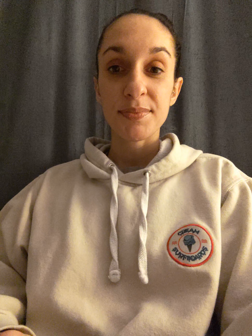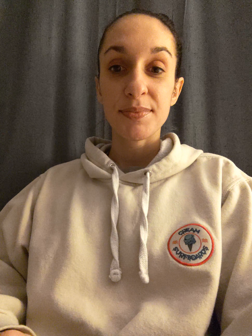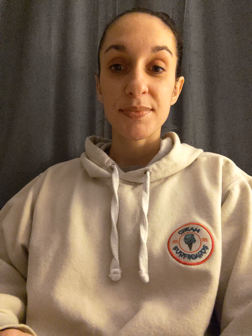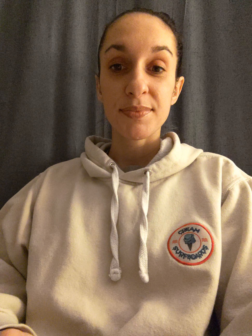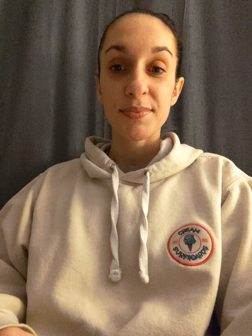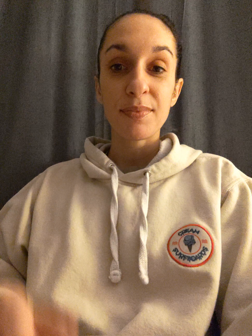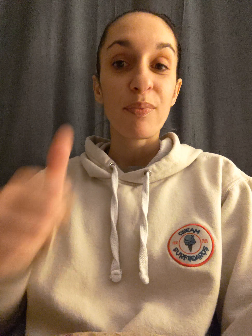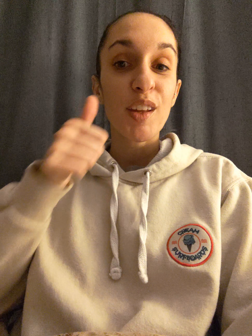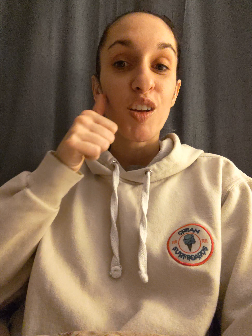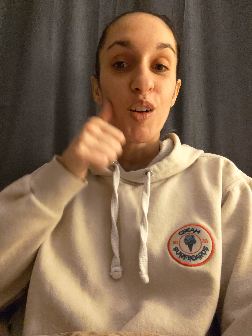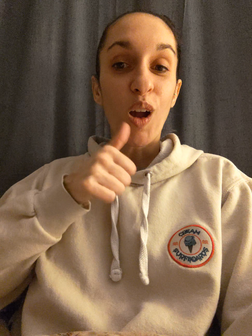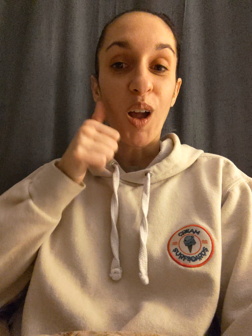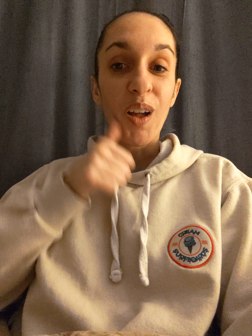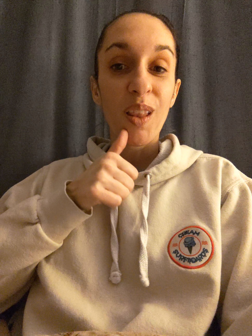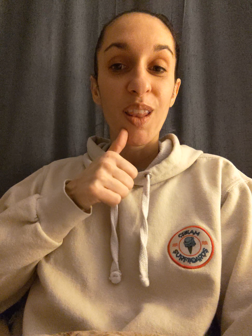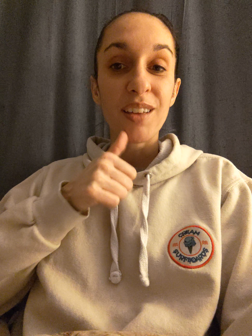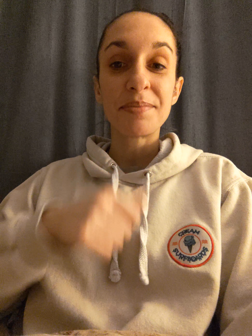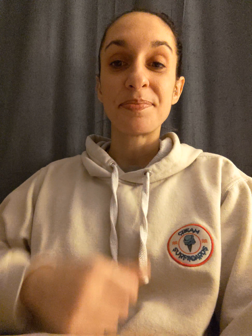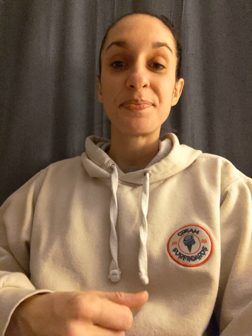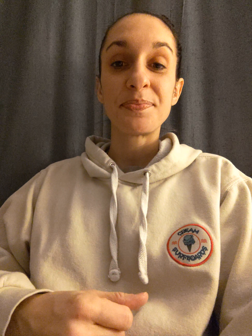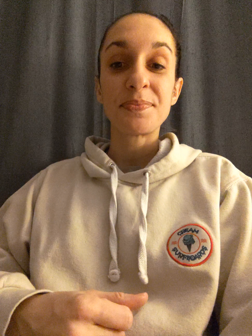girl